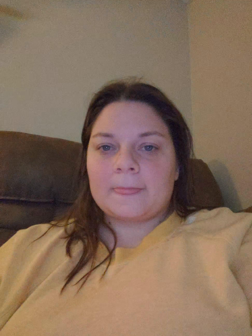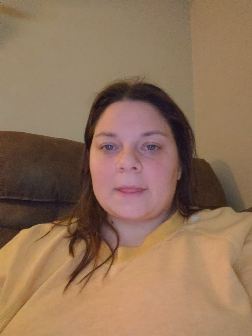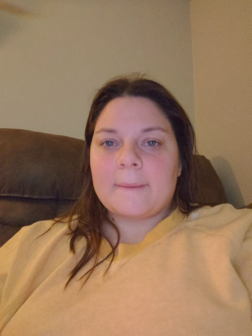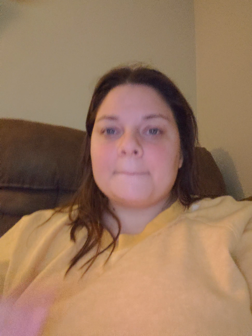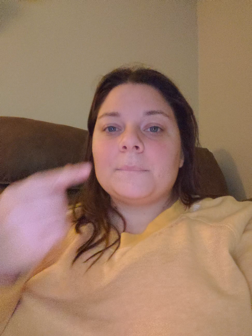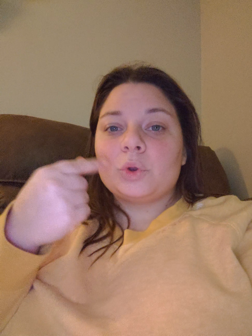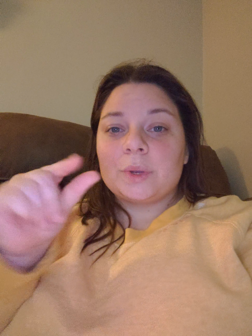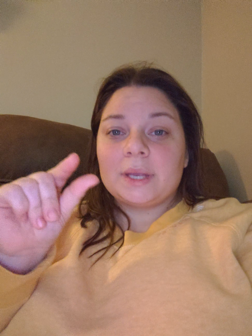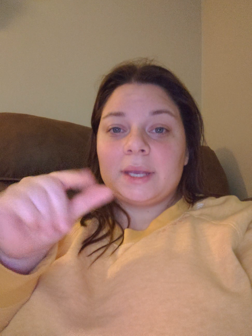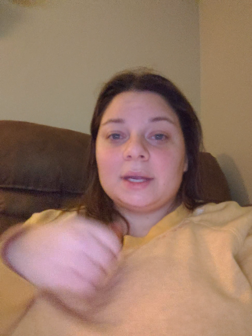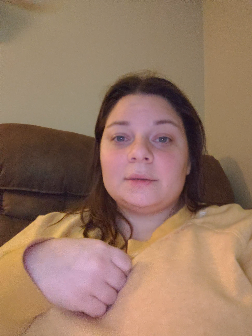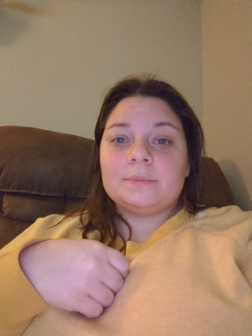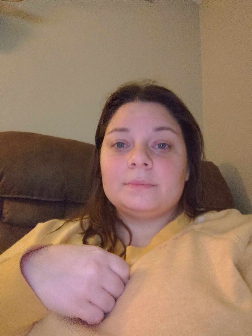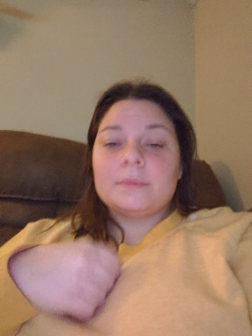green